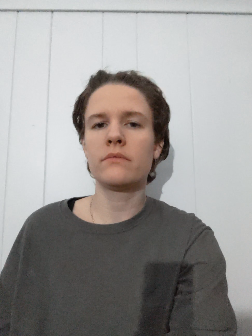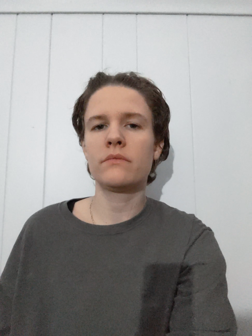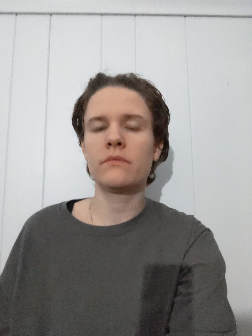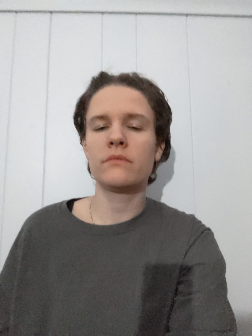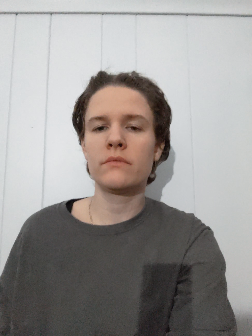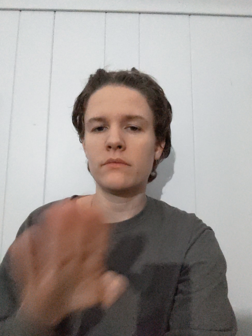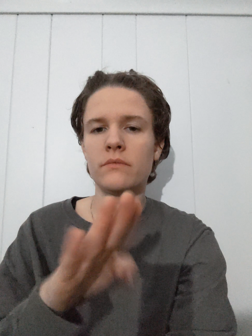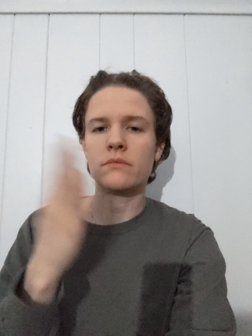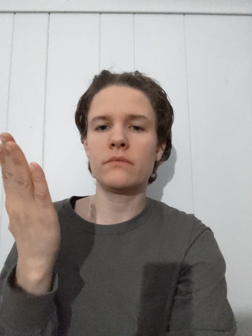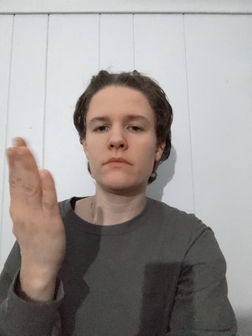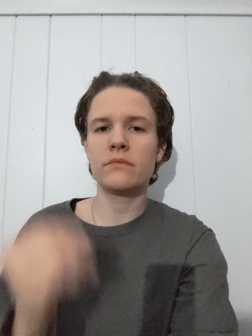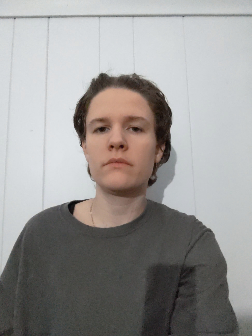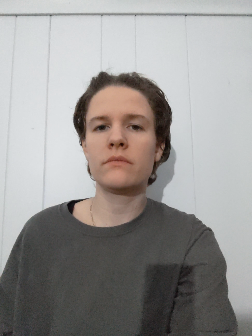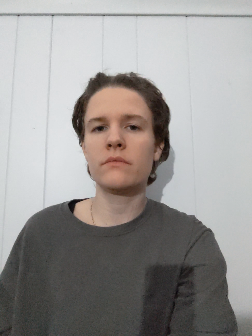open